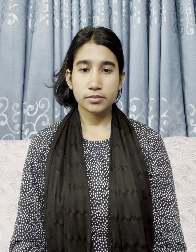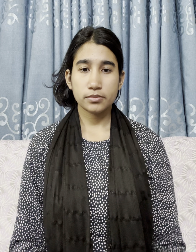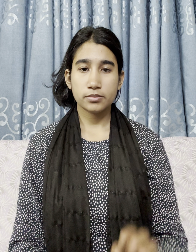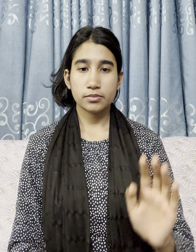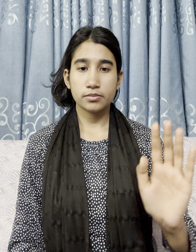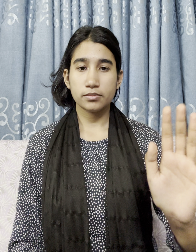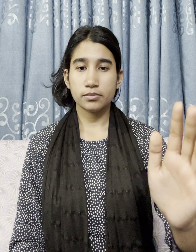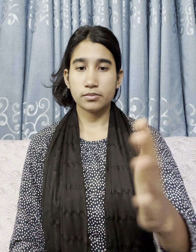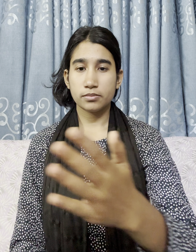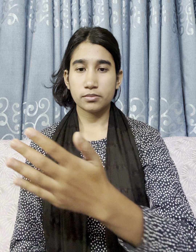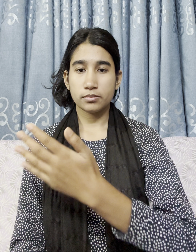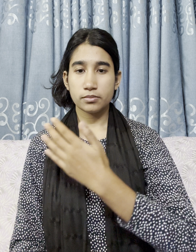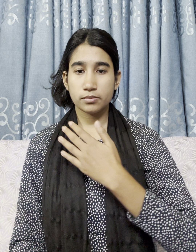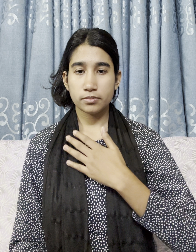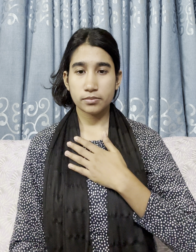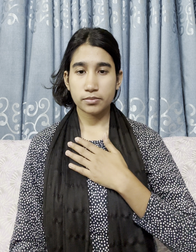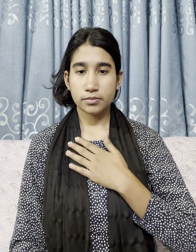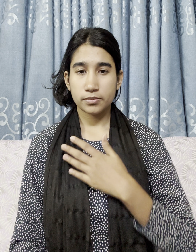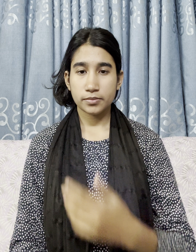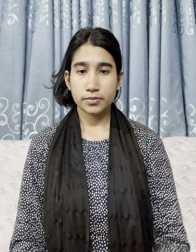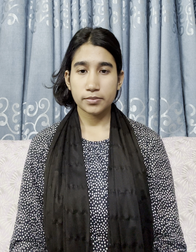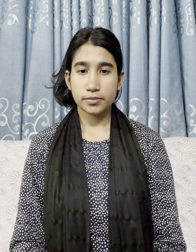আমরা